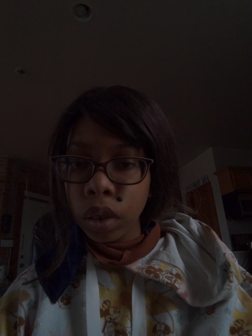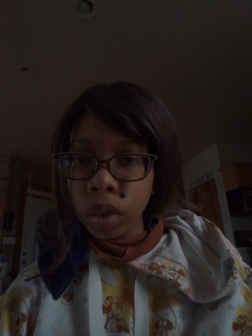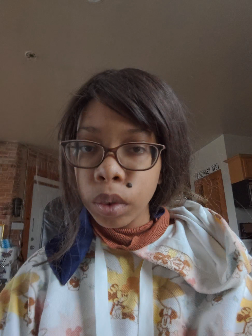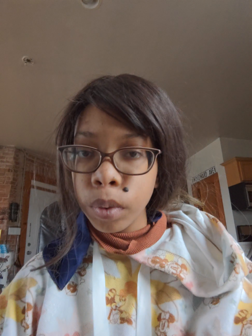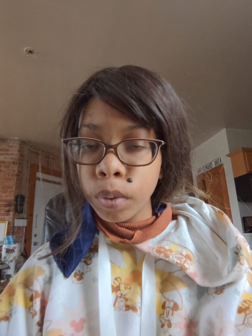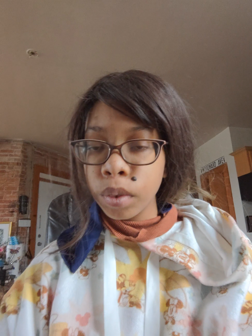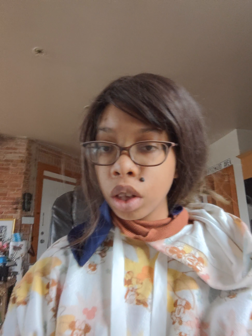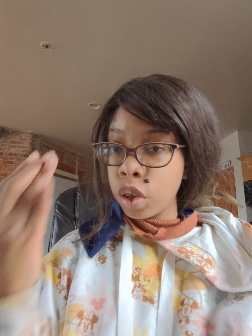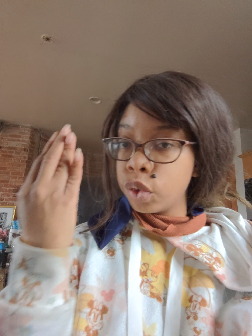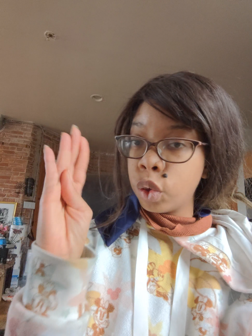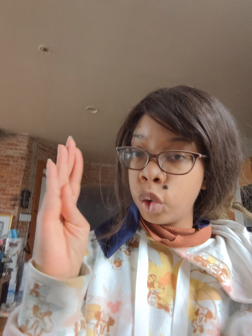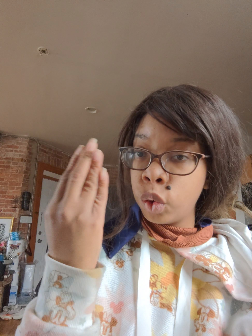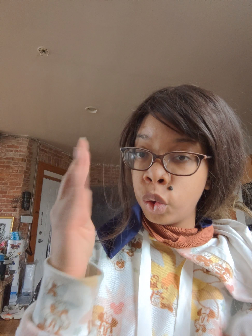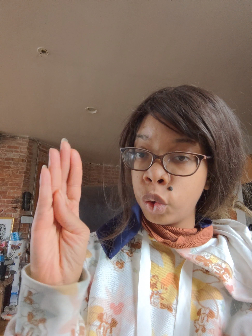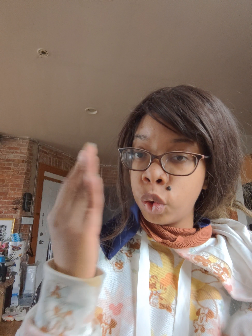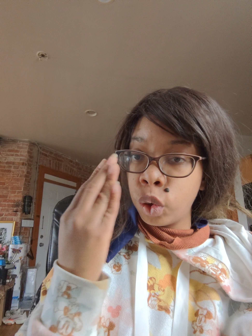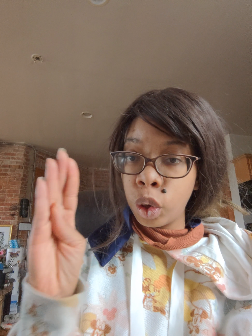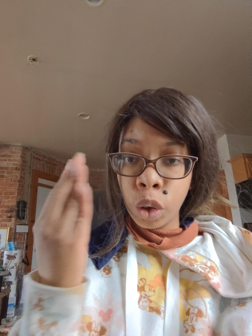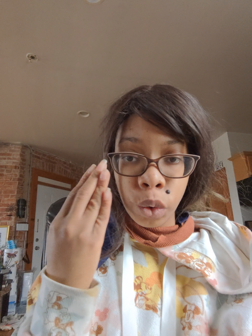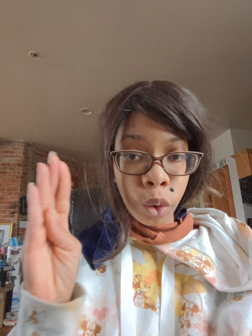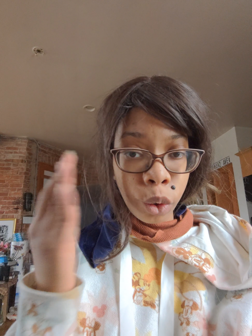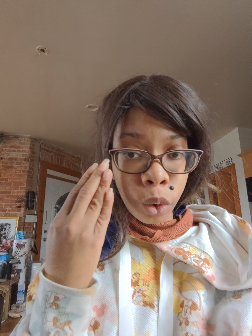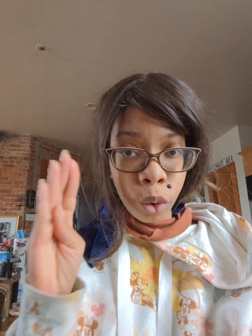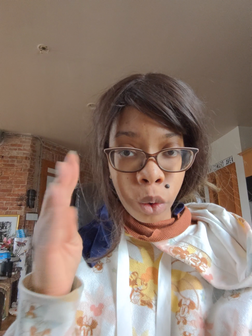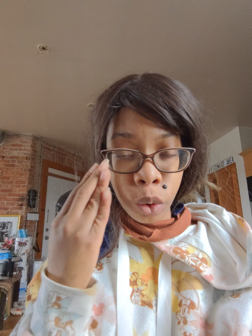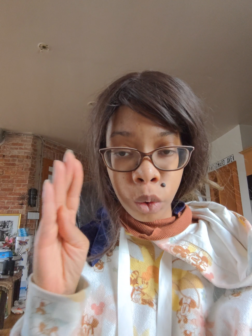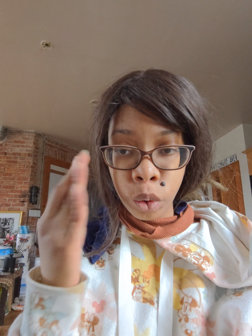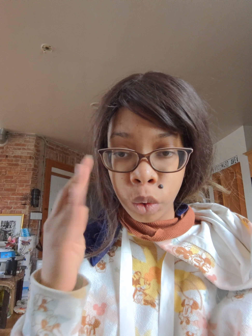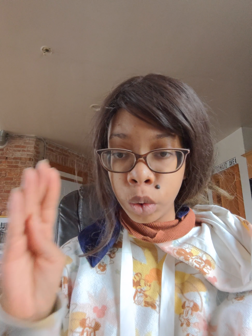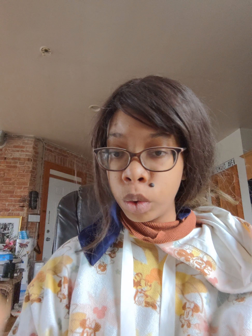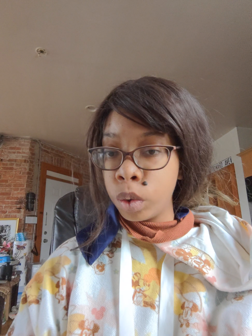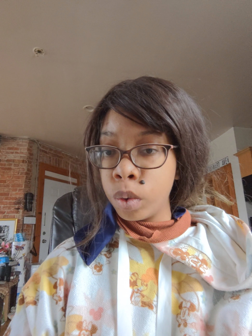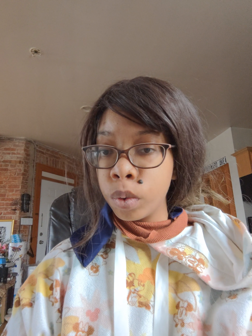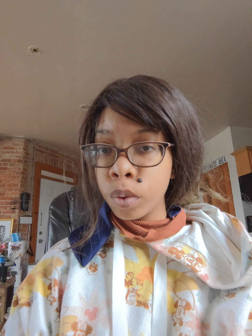blue